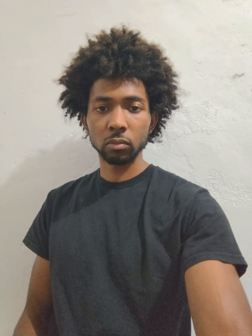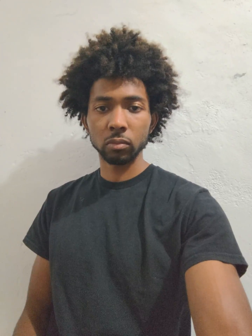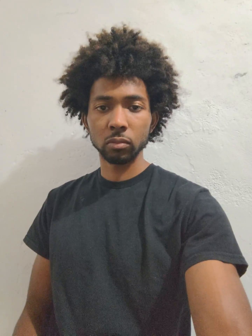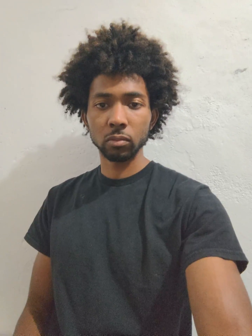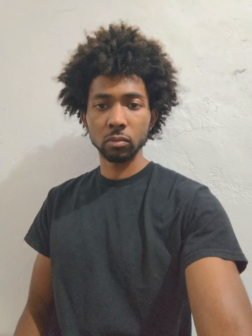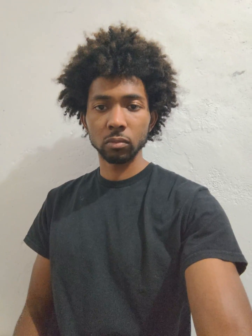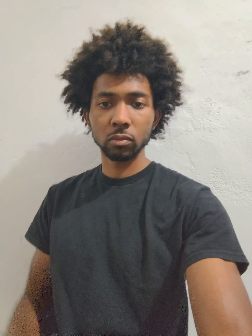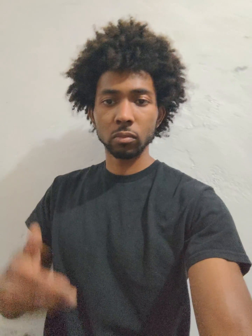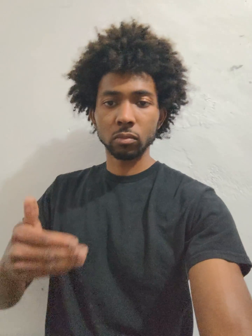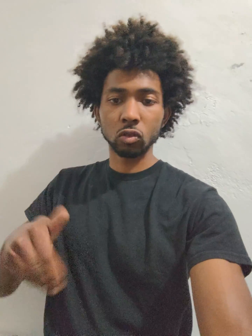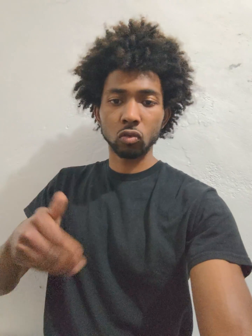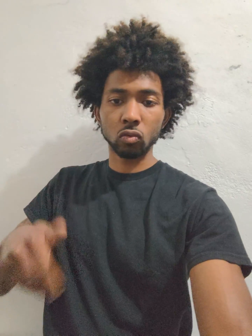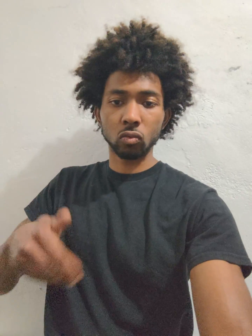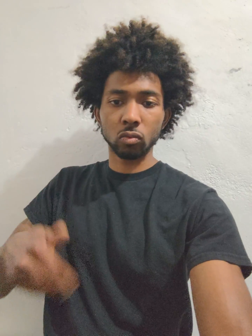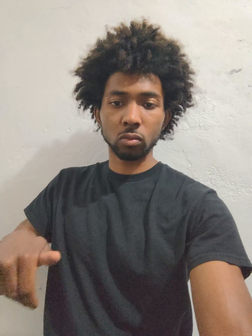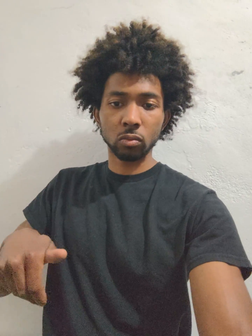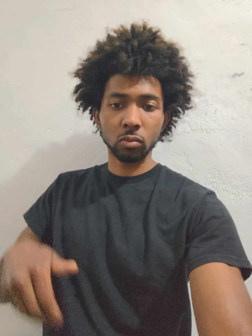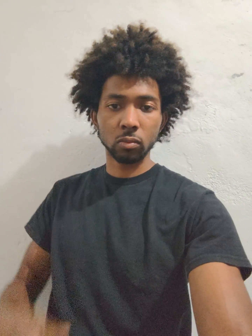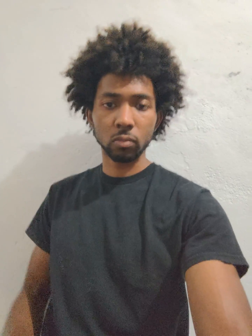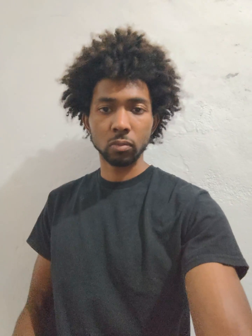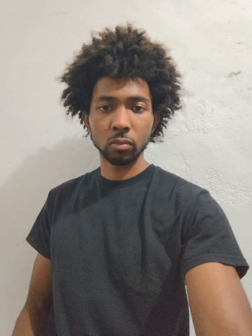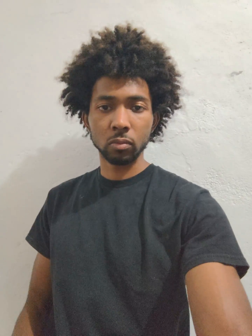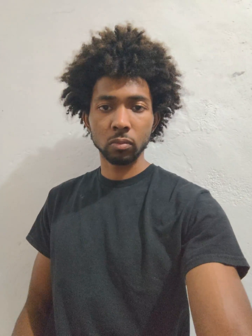shorts